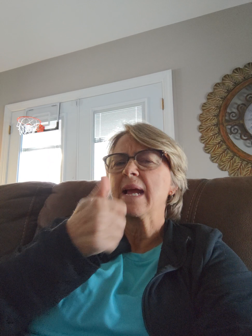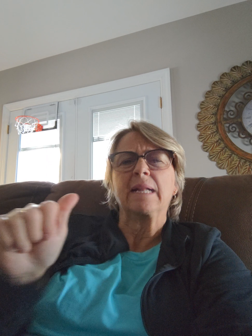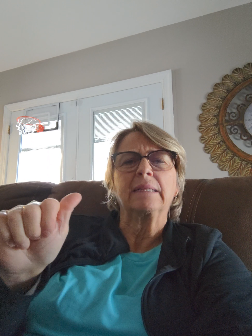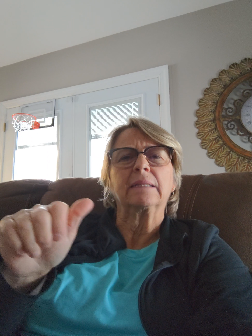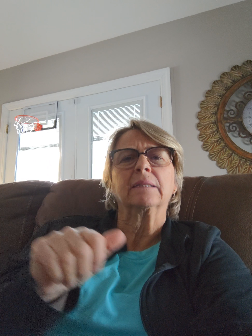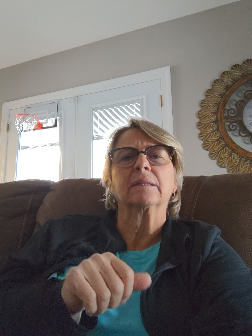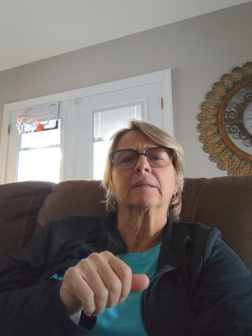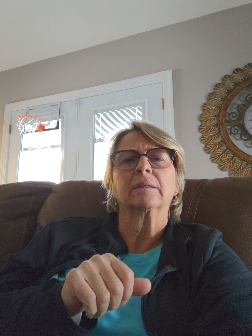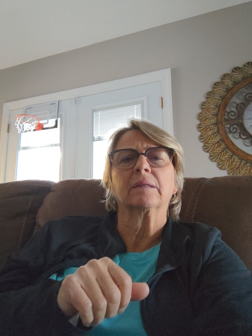any